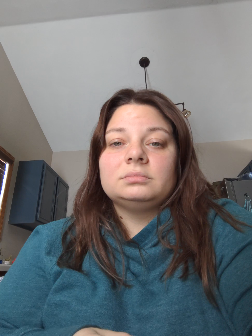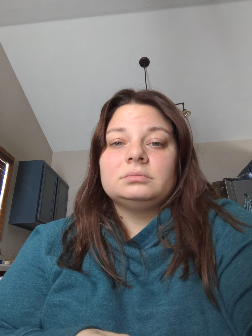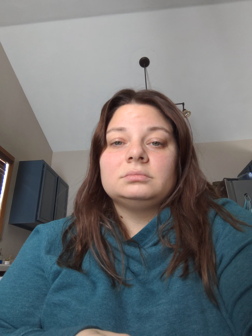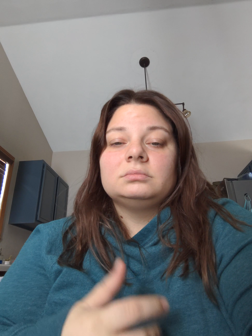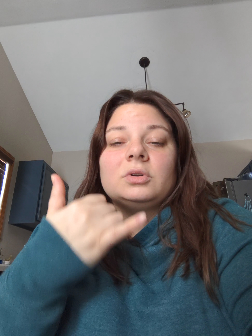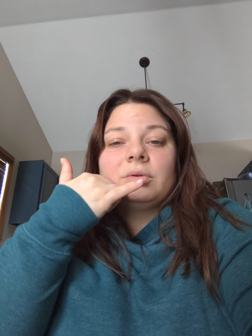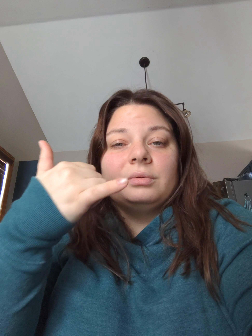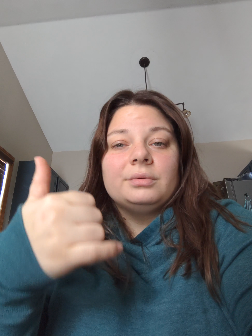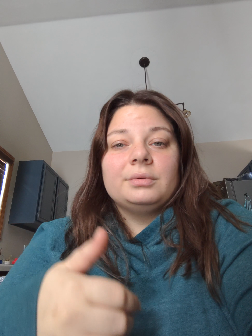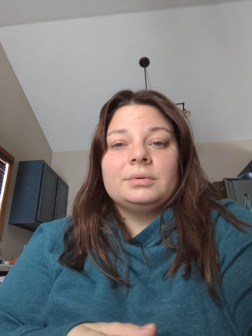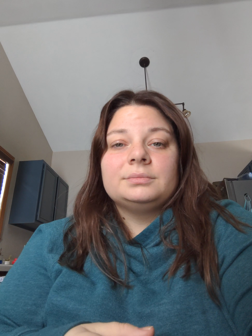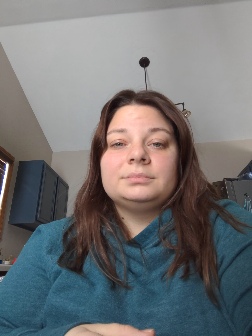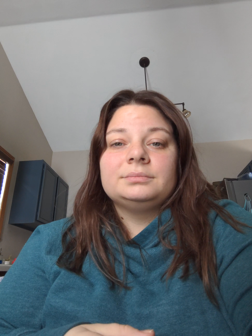call on the phone